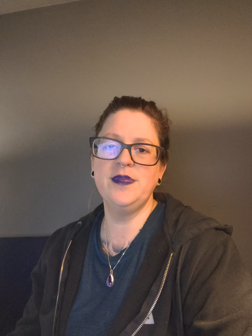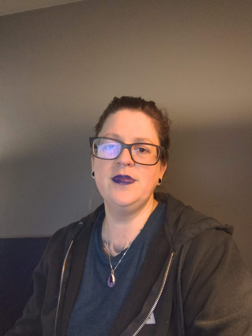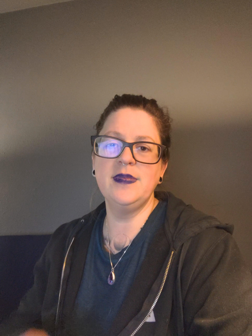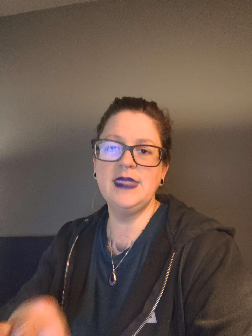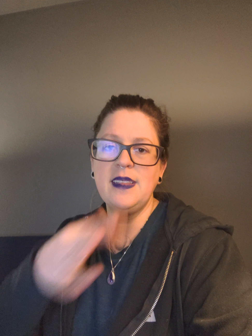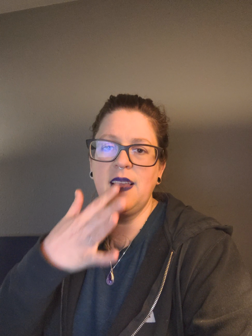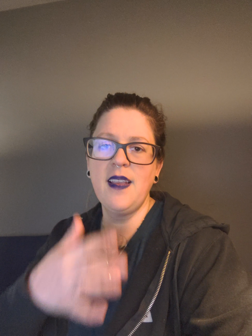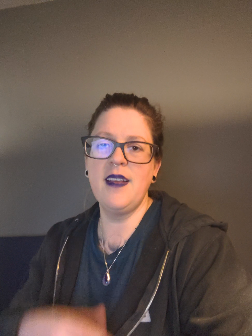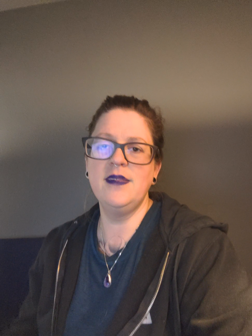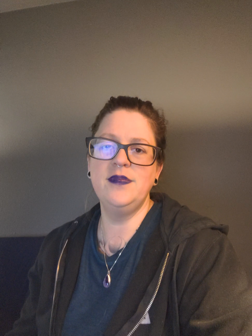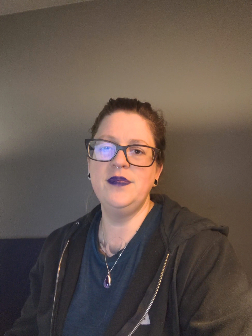snack